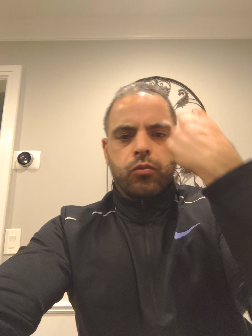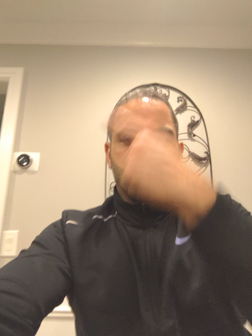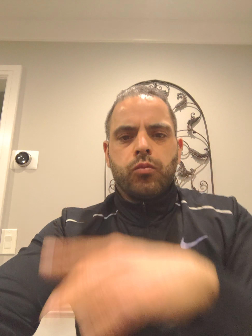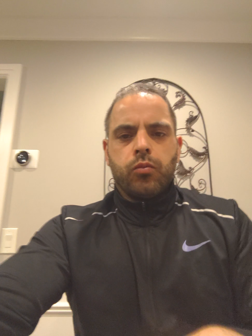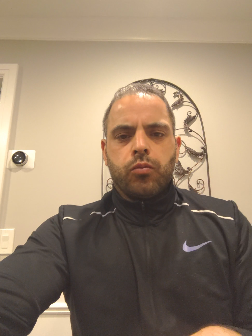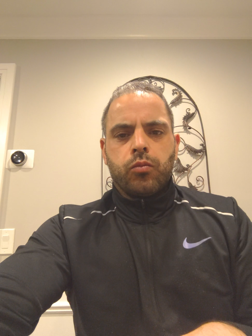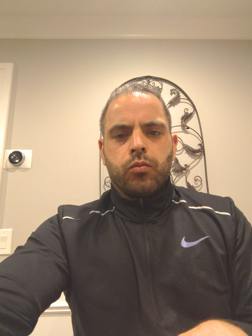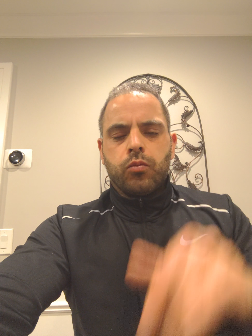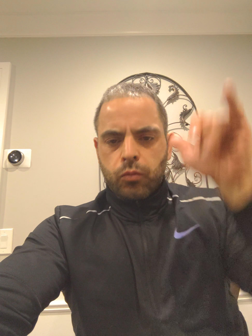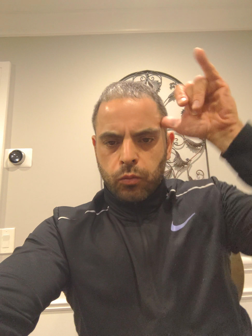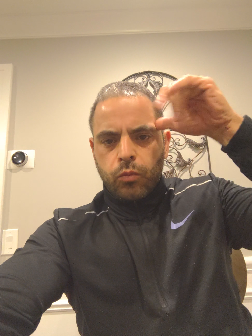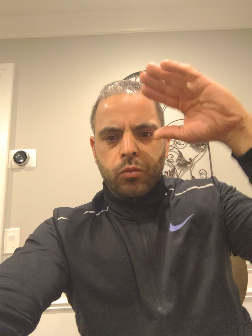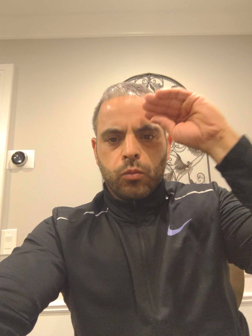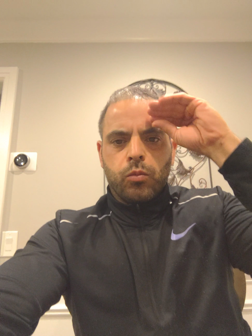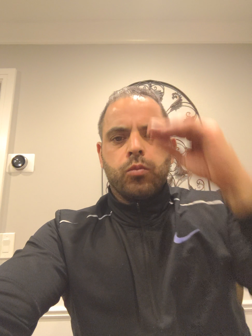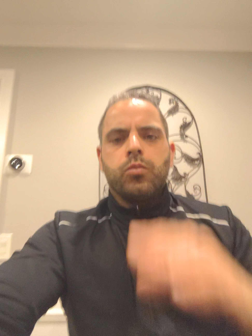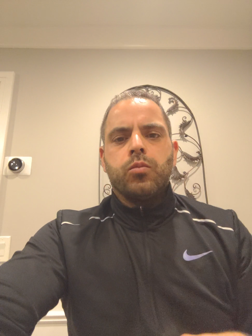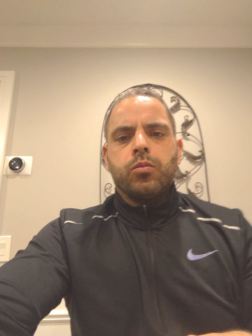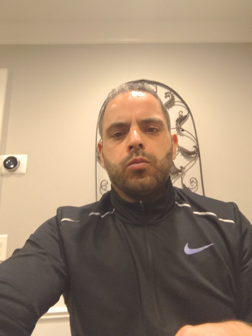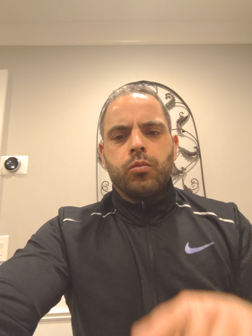cowboy